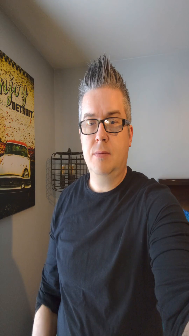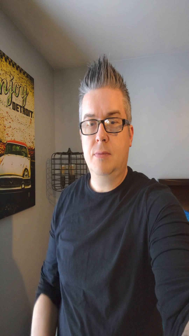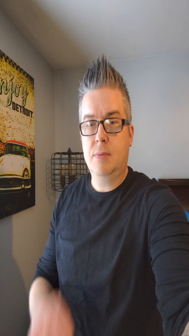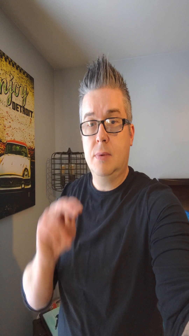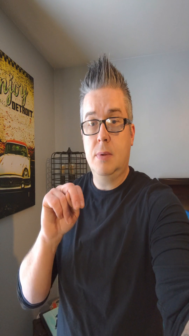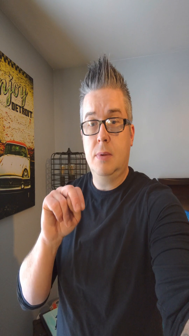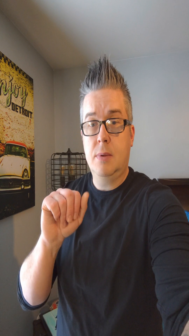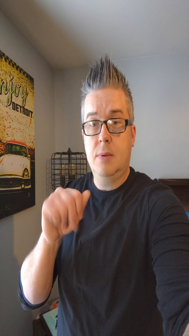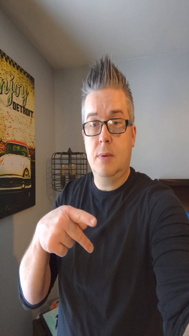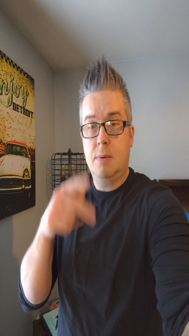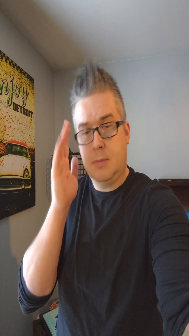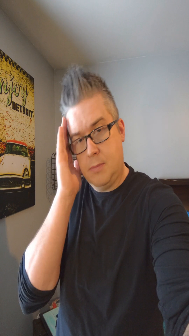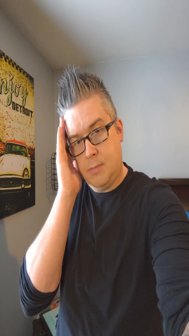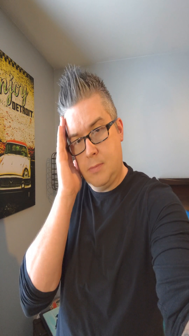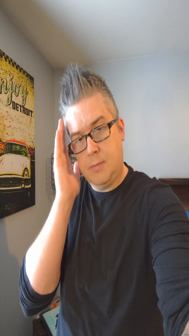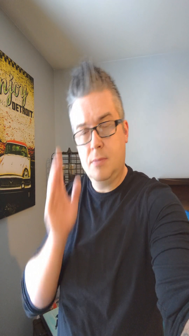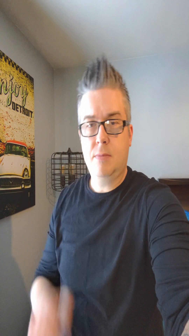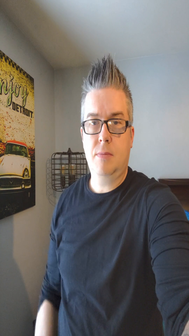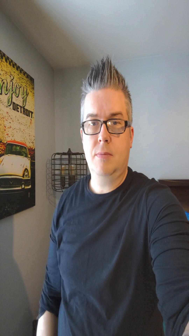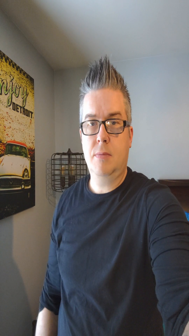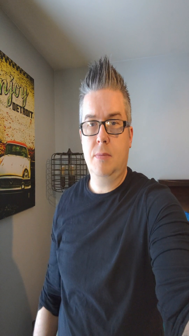nap